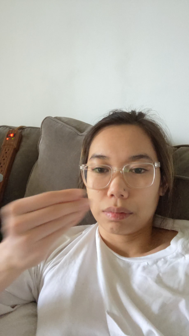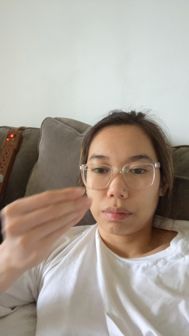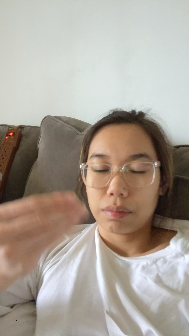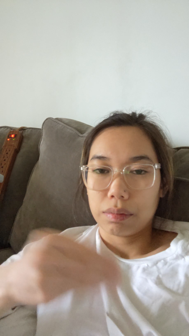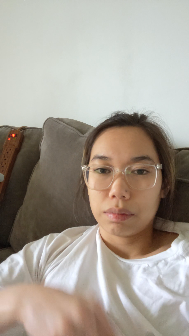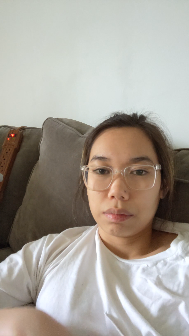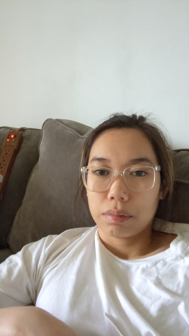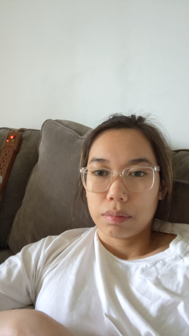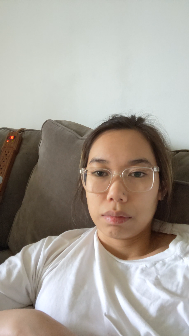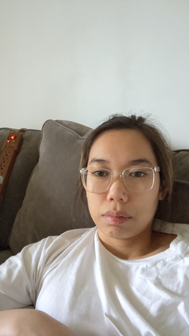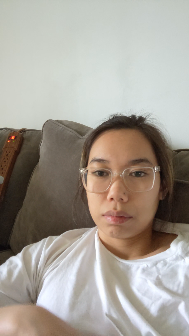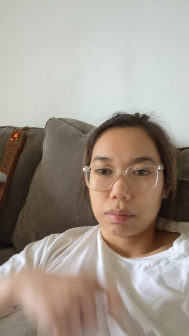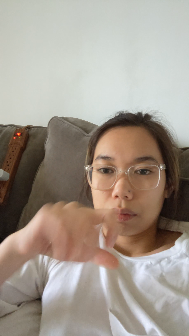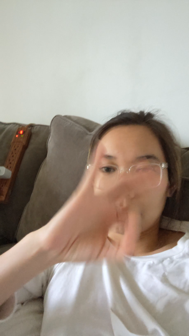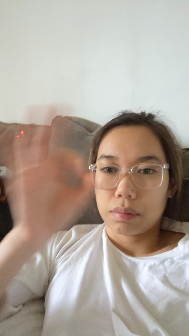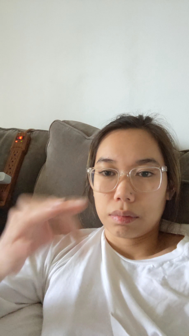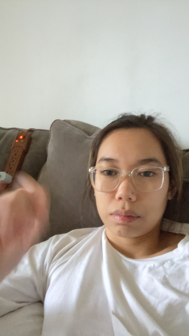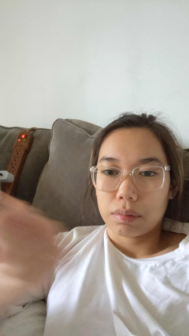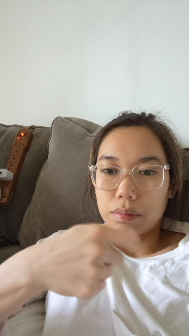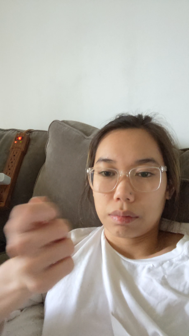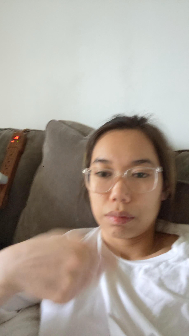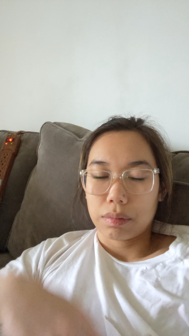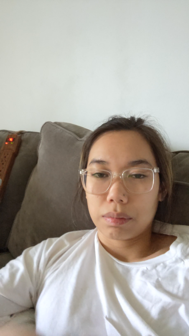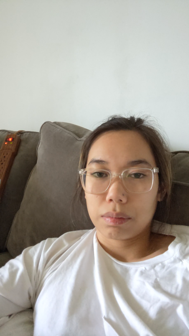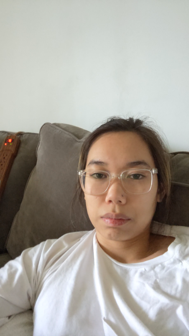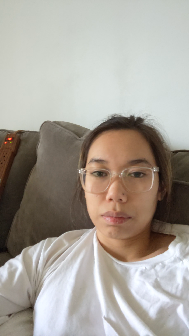hose